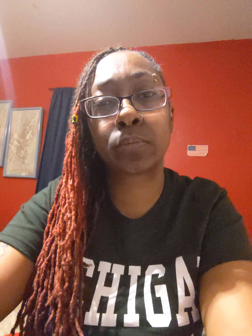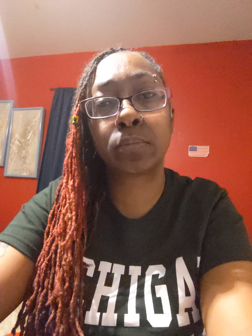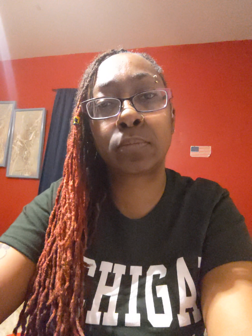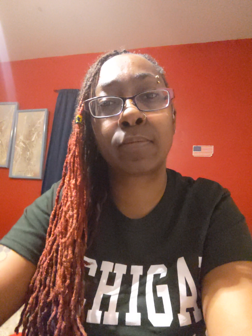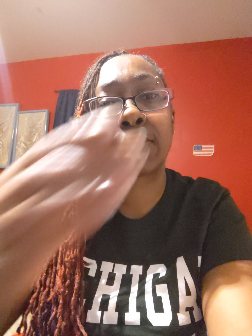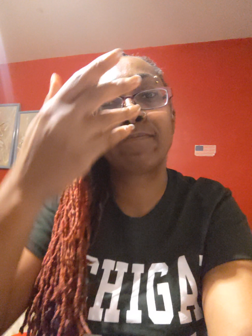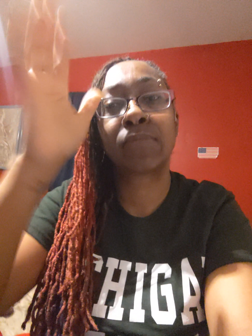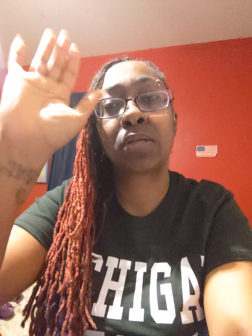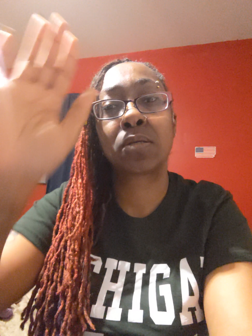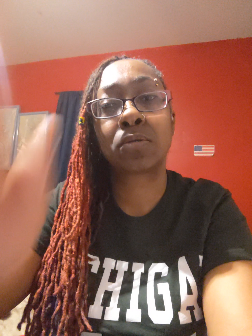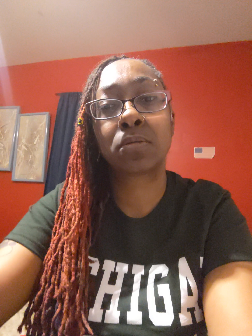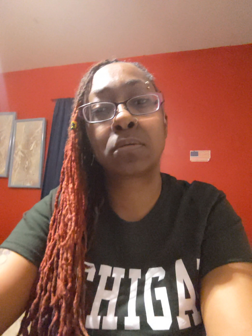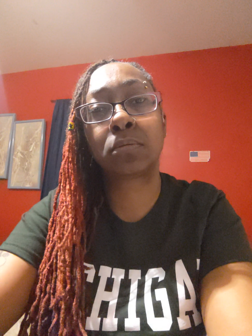finish